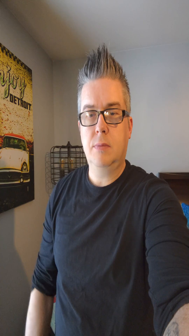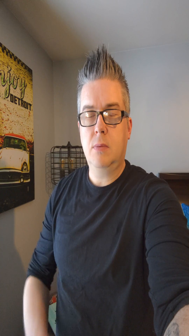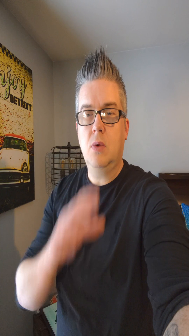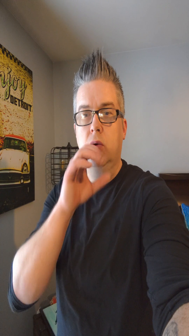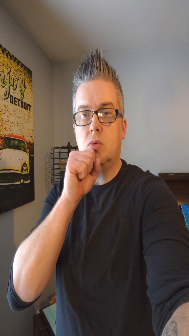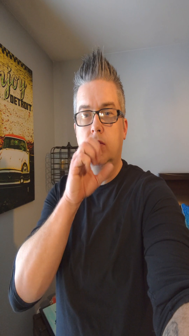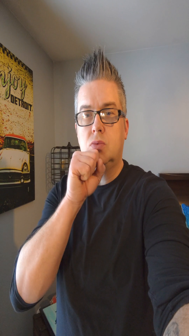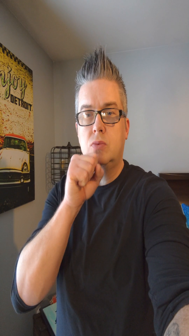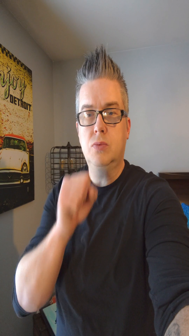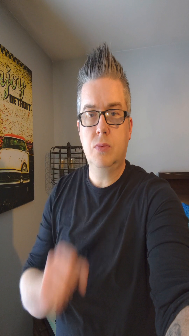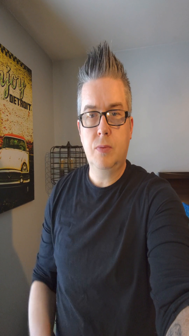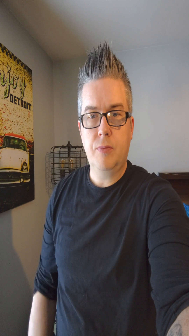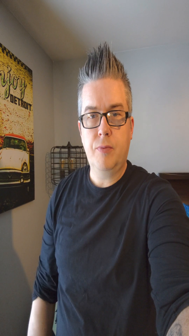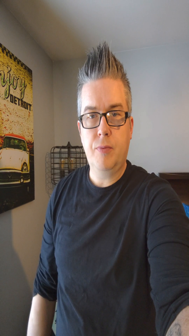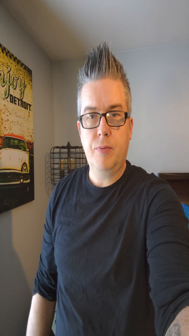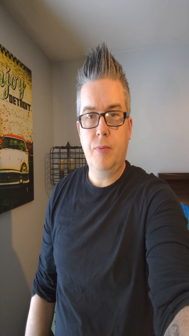orange